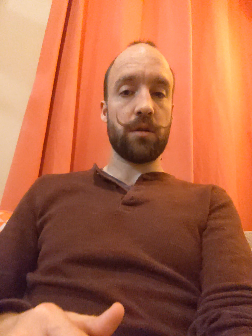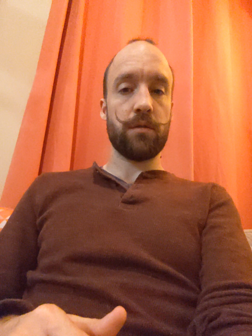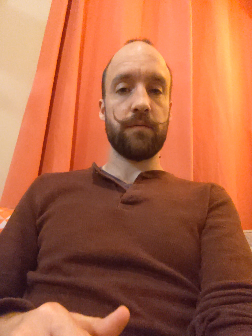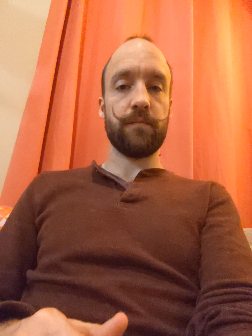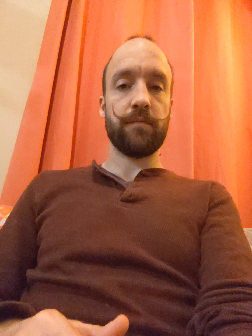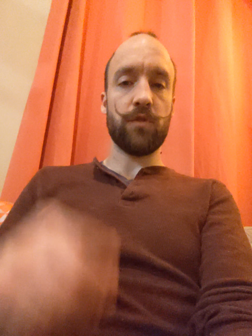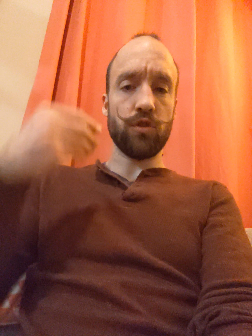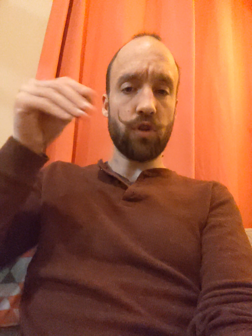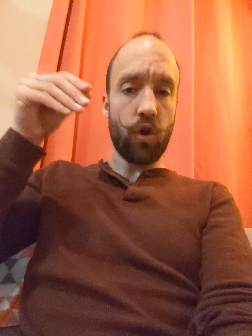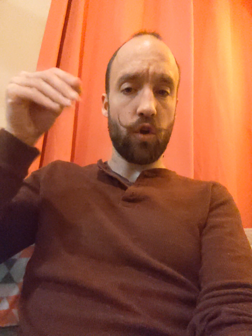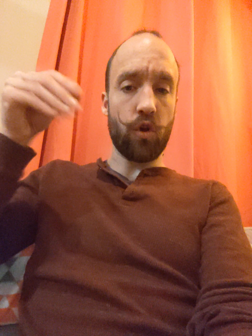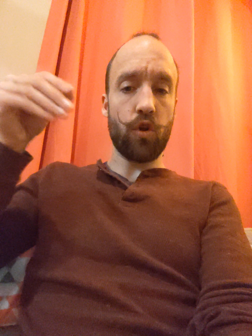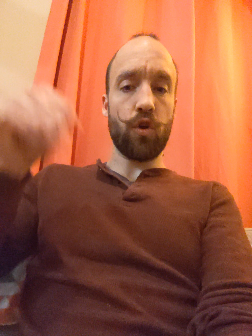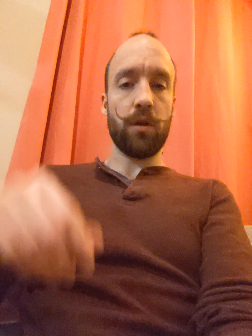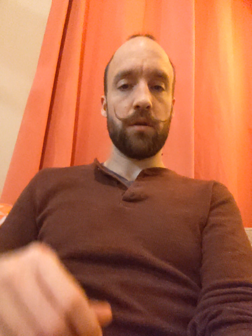store